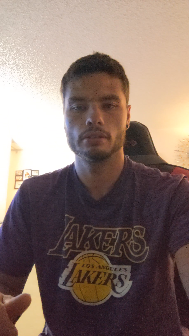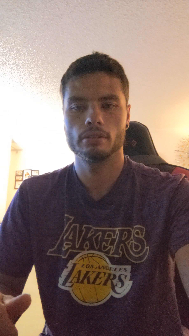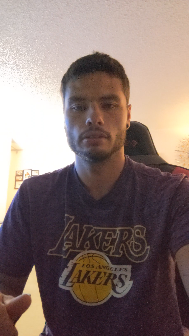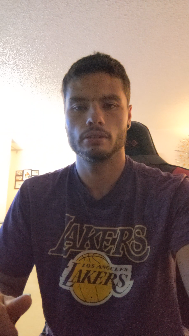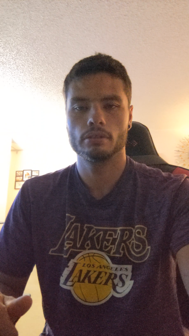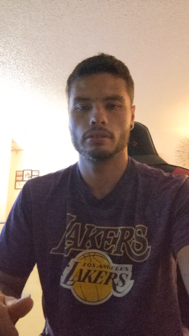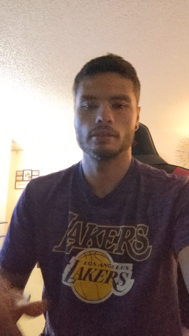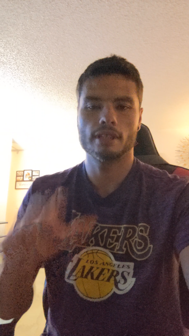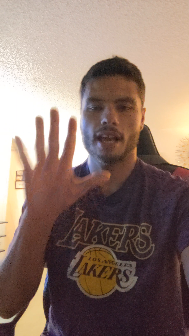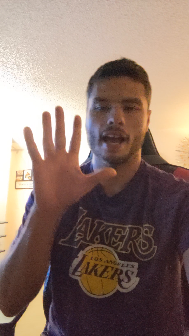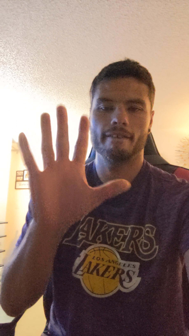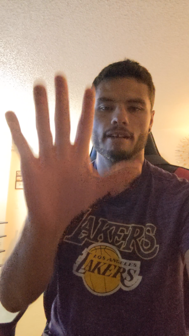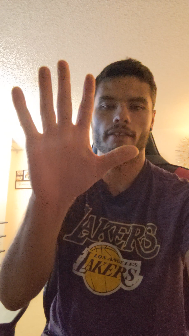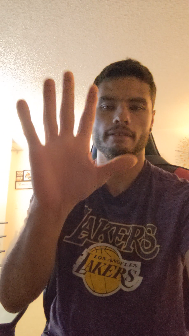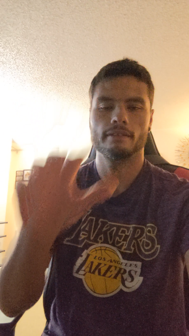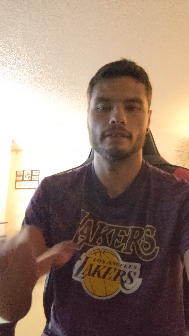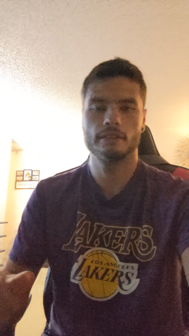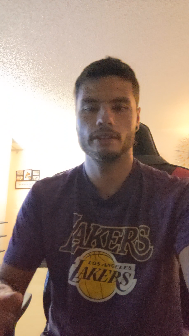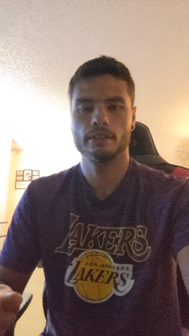give me five